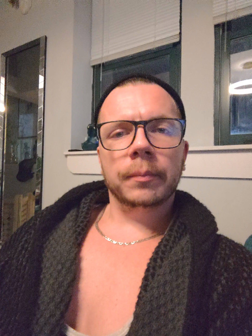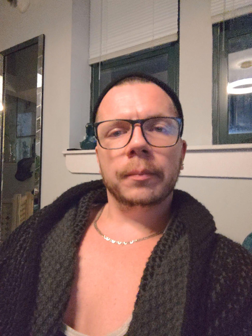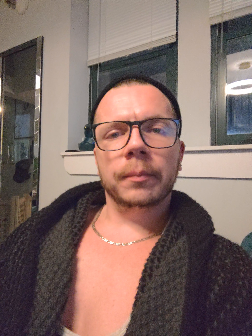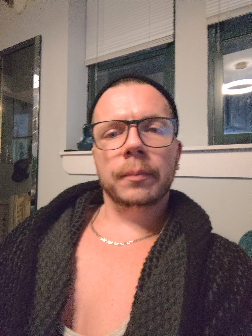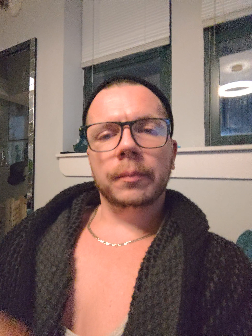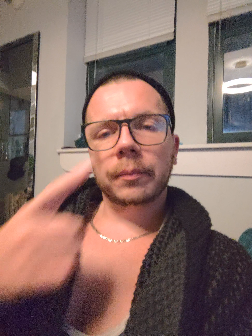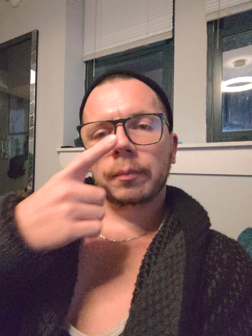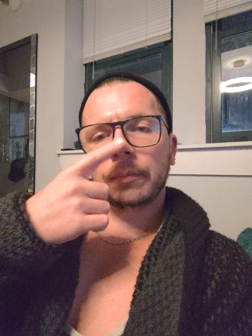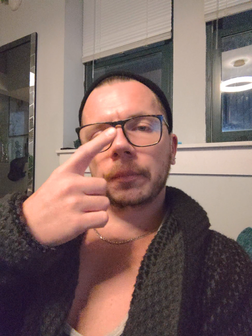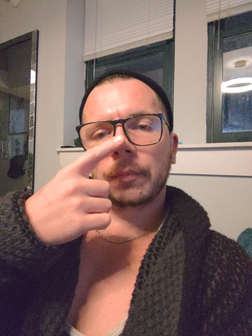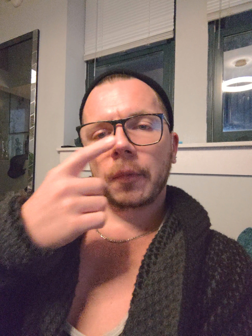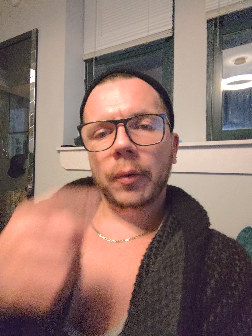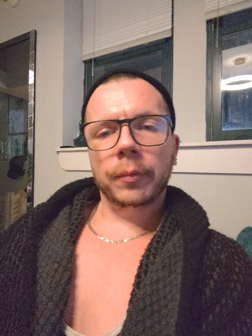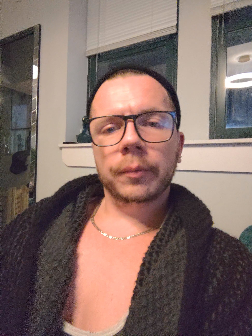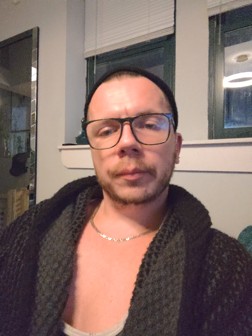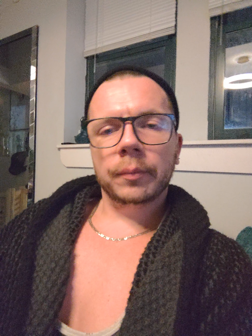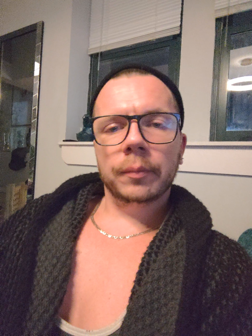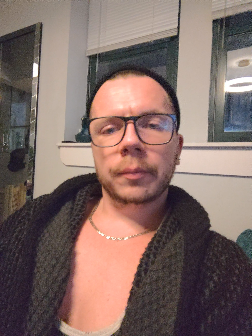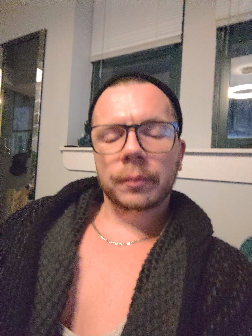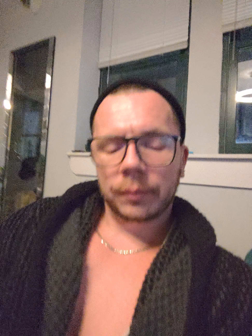nose